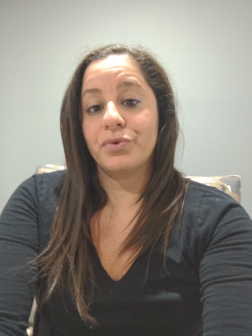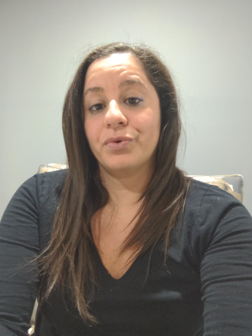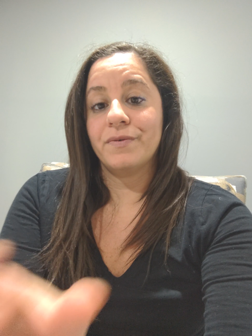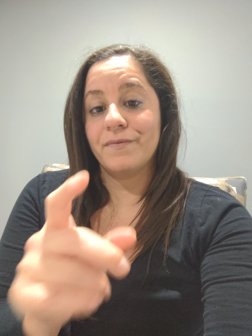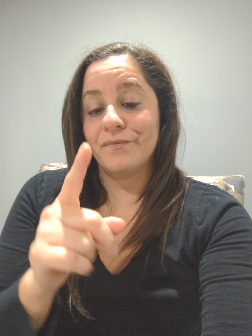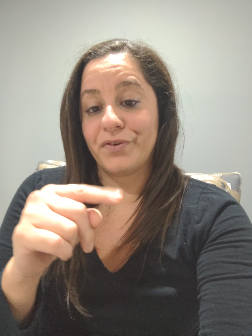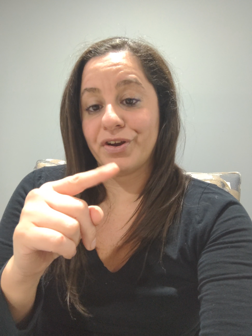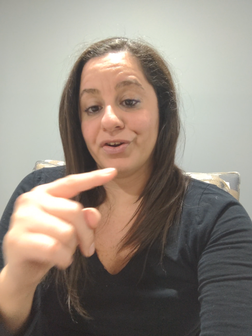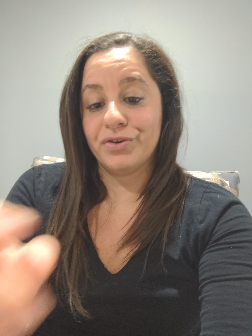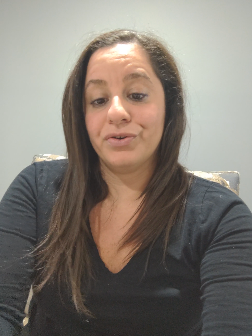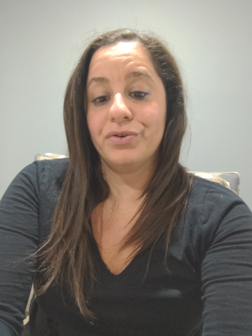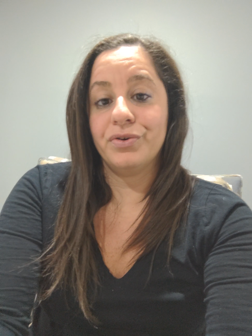finger